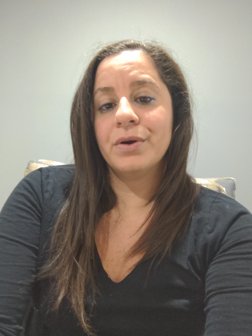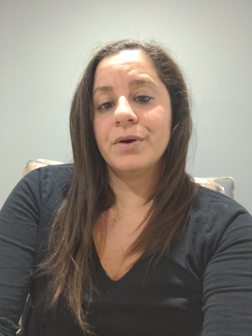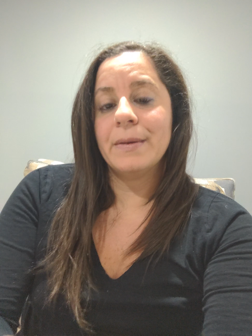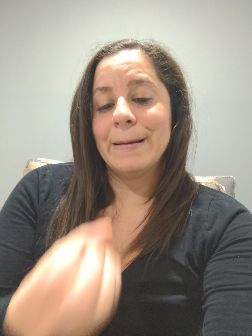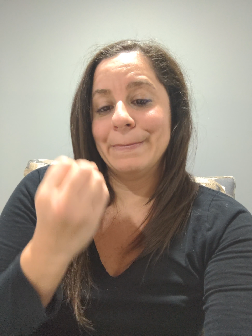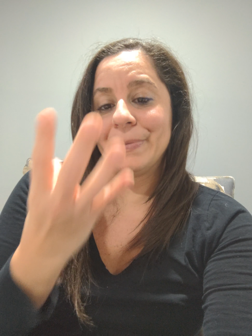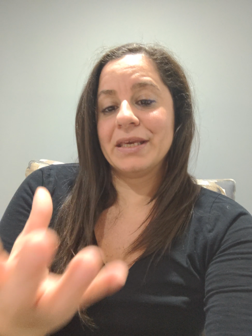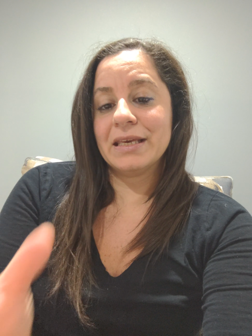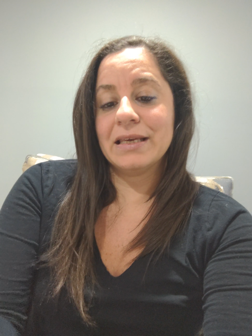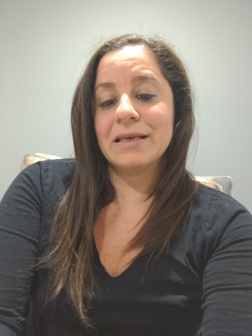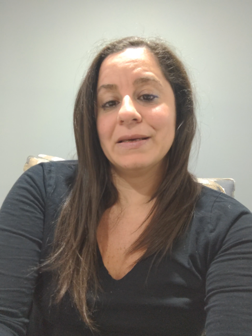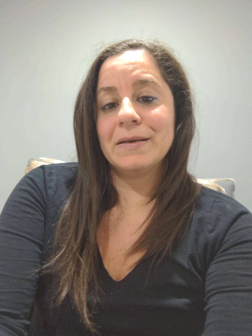many